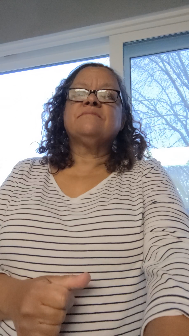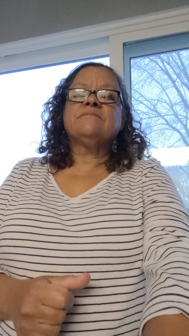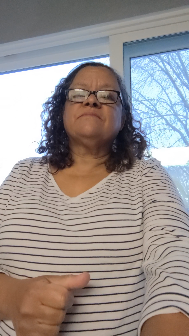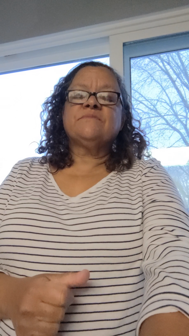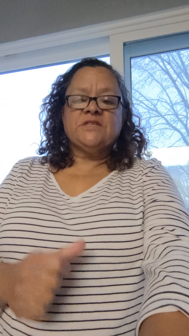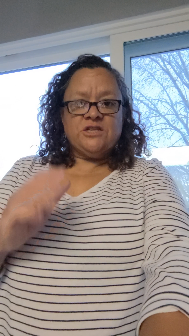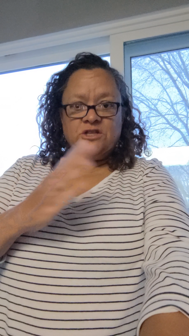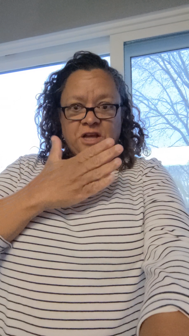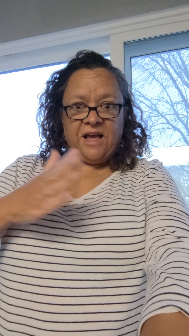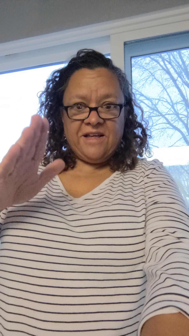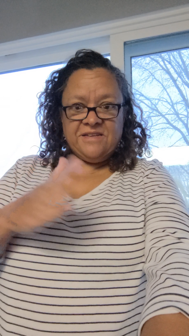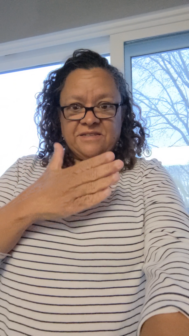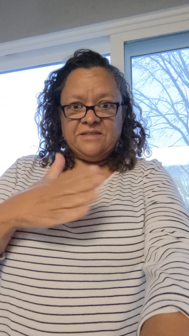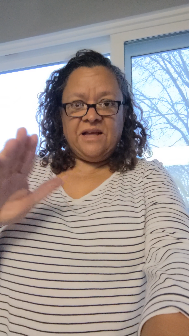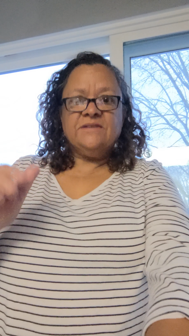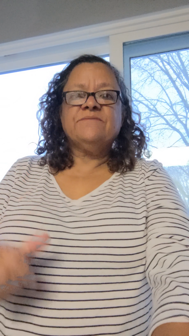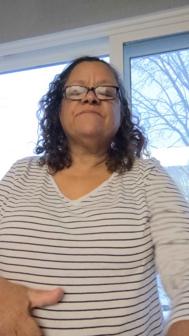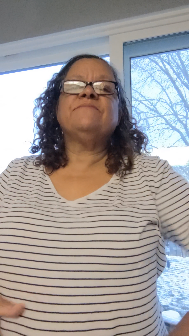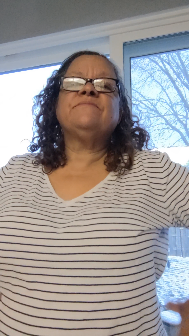share